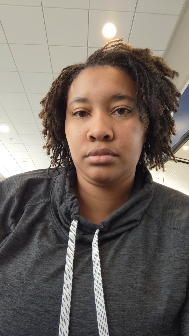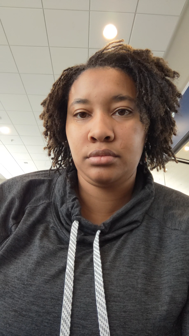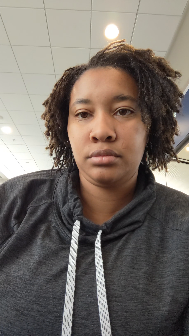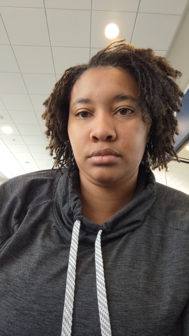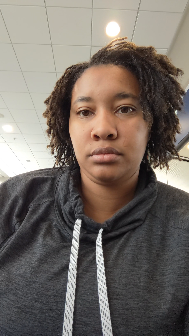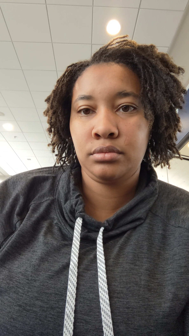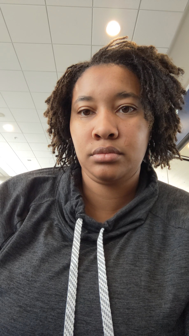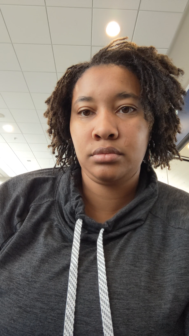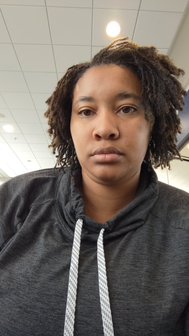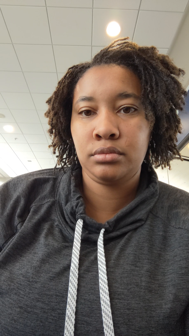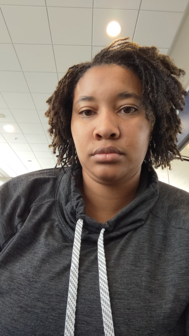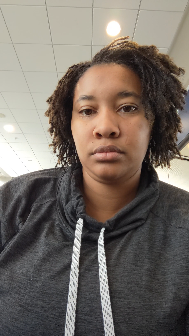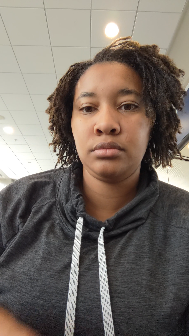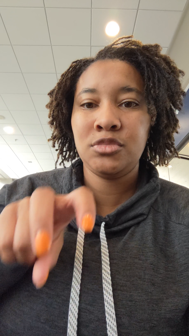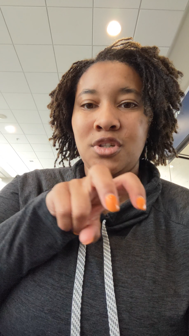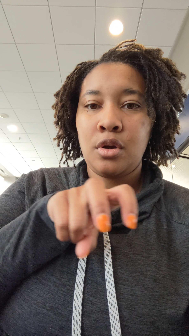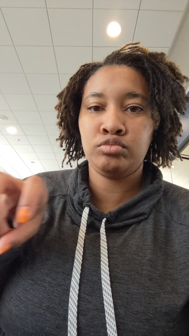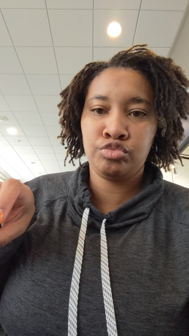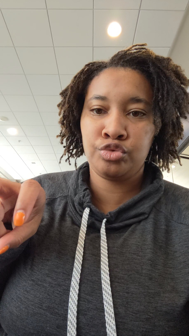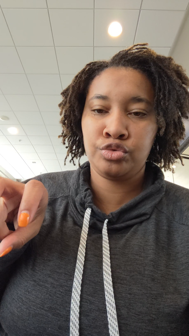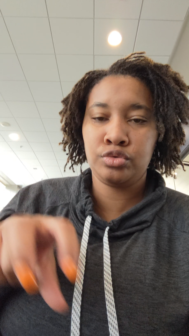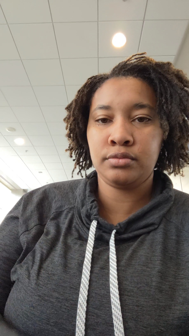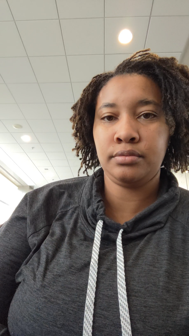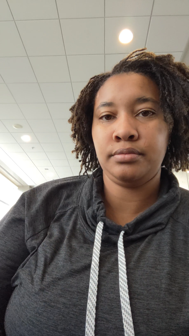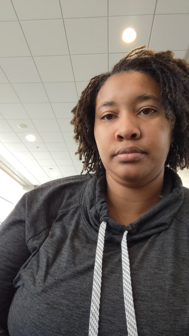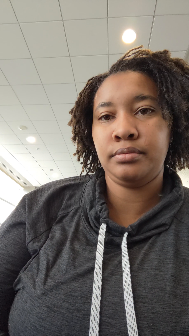couch